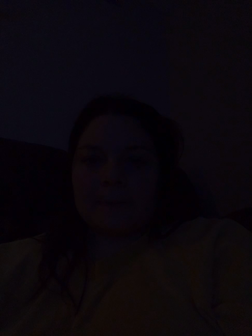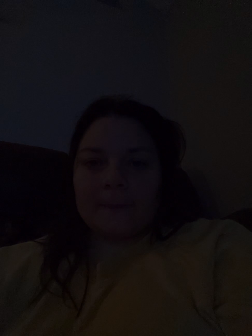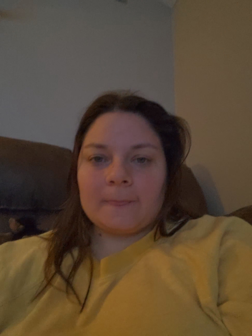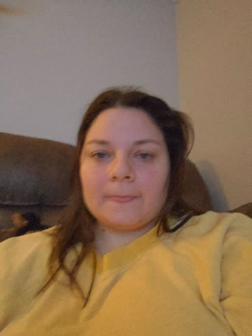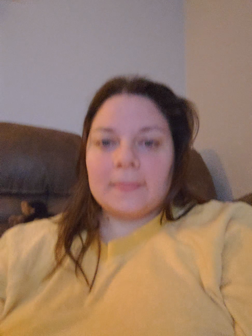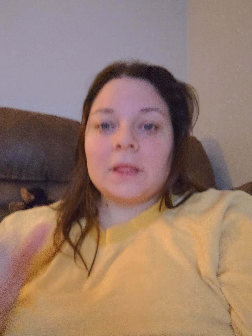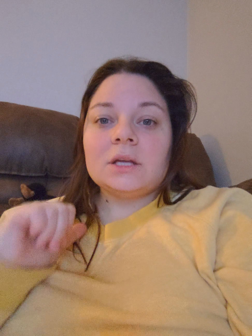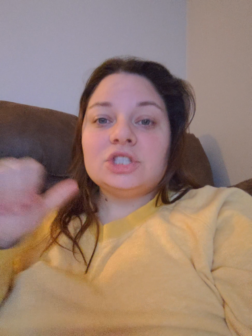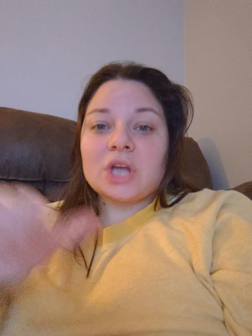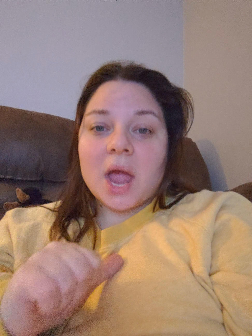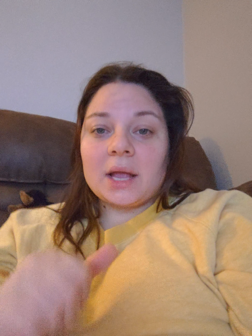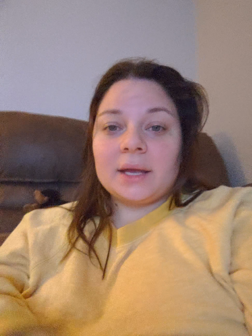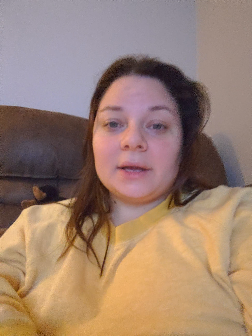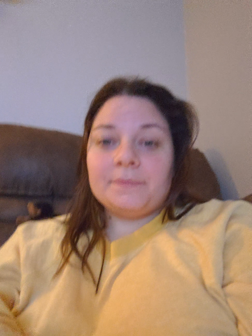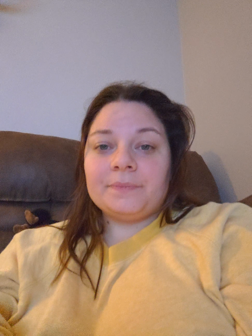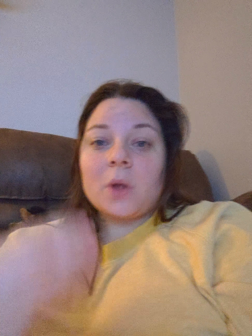jacket